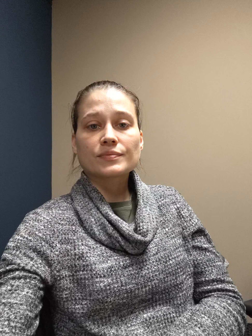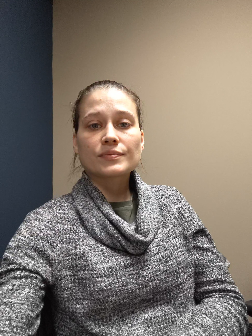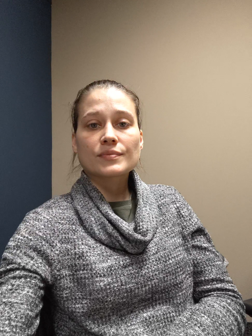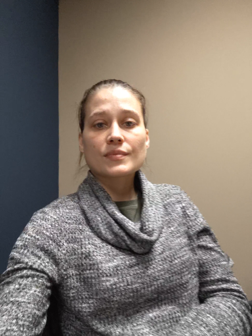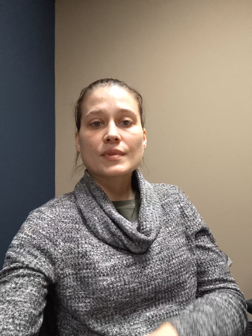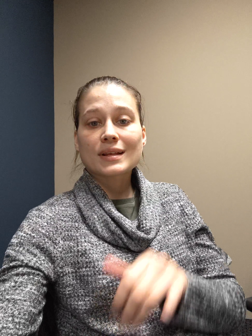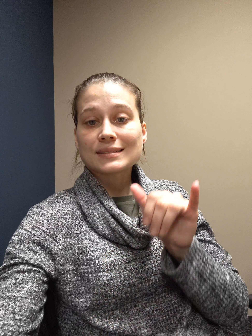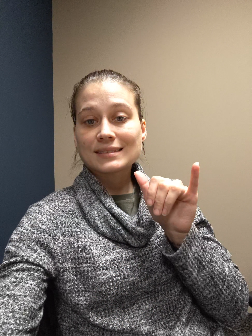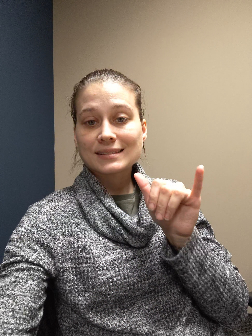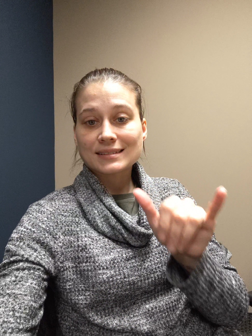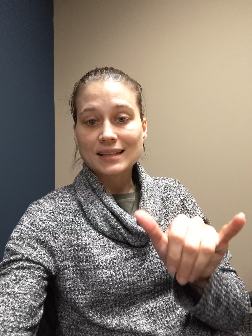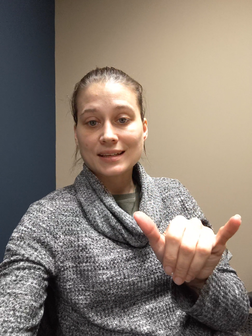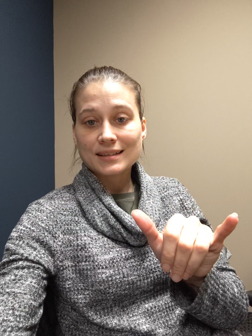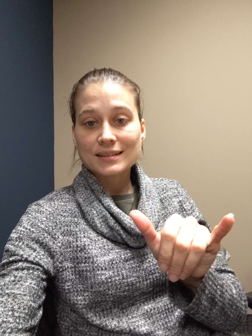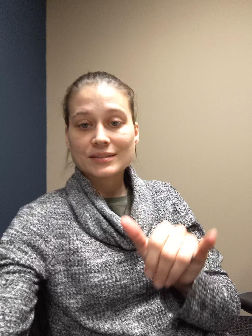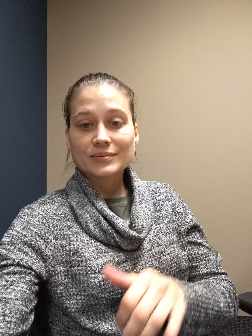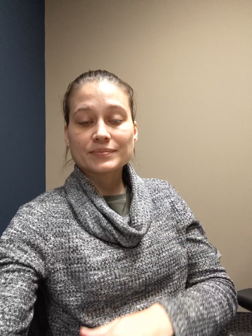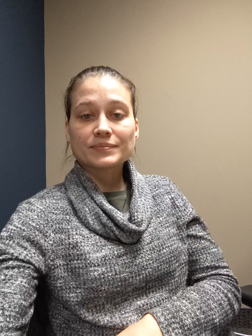stay